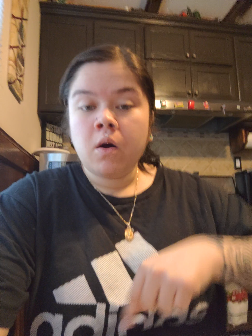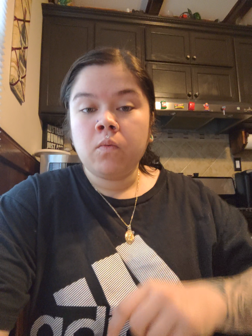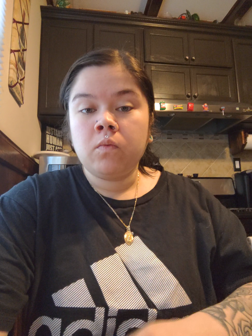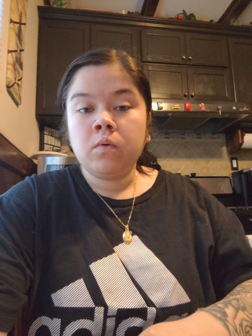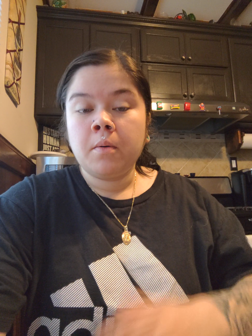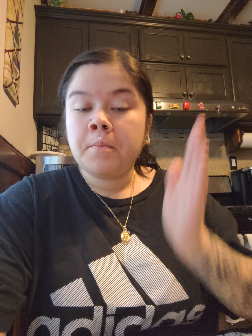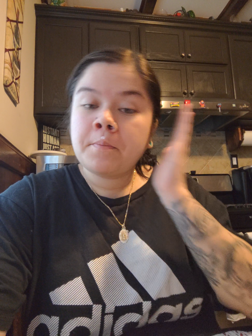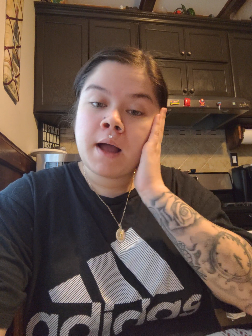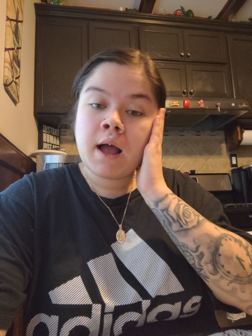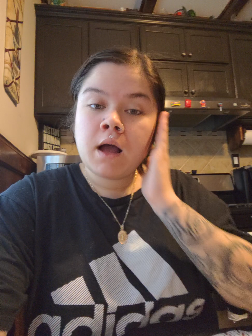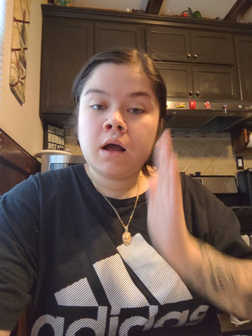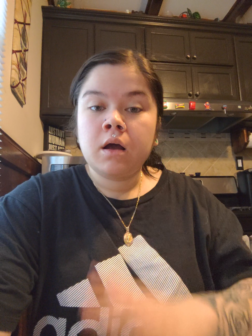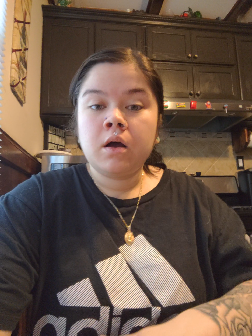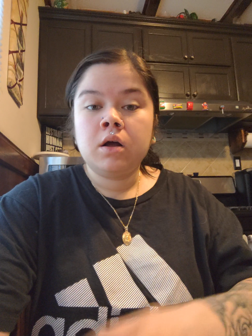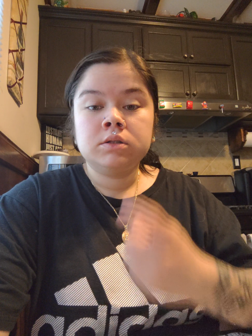bed